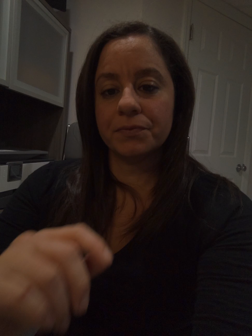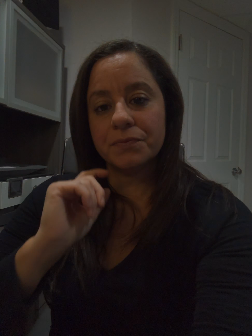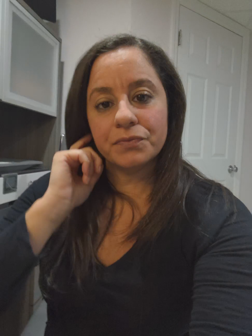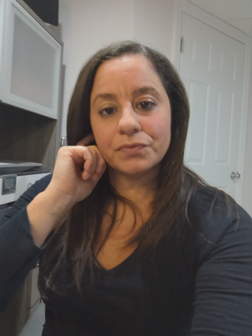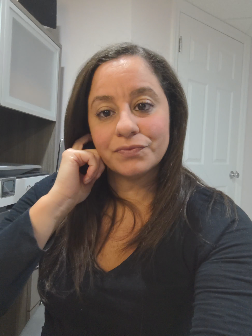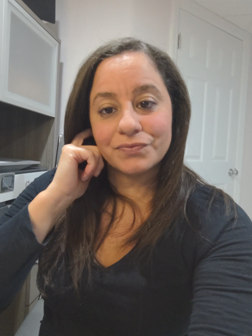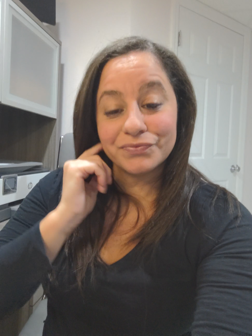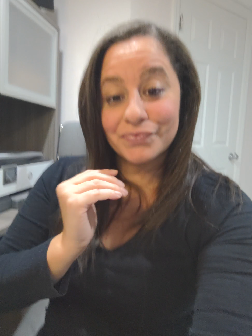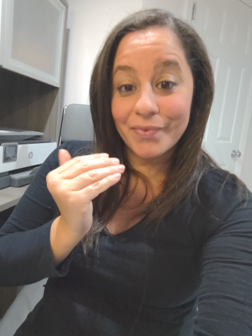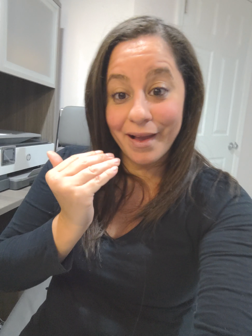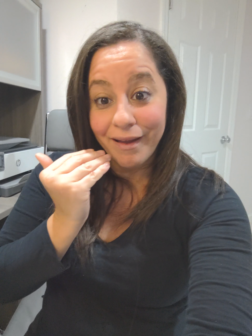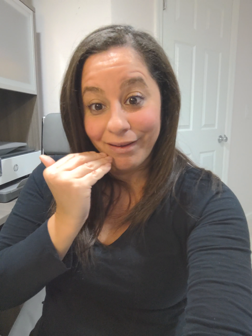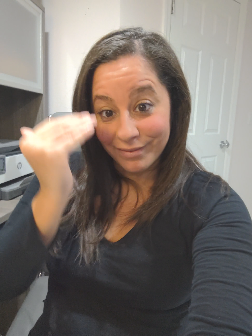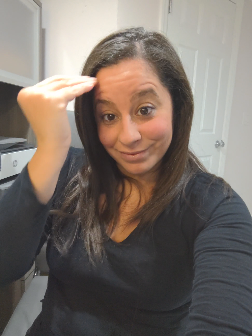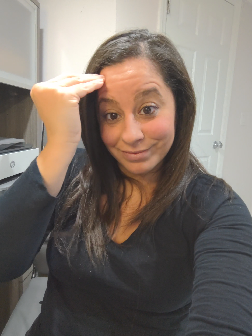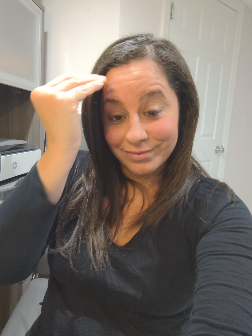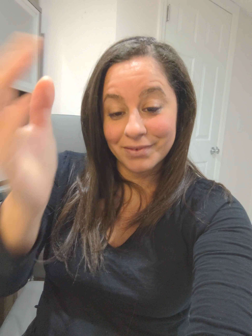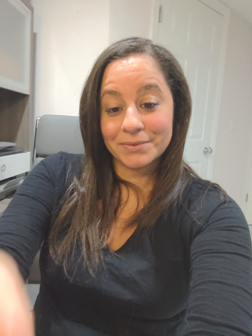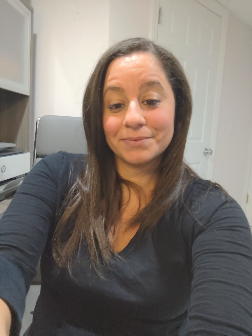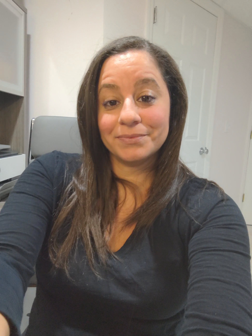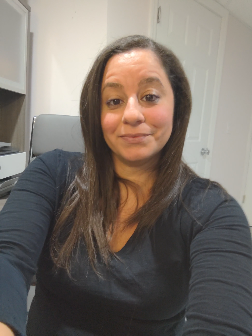head